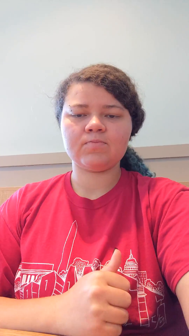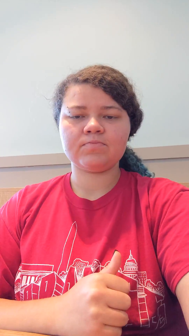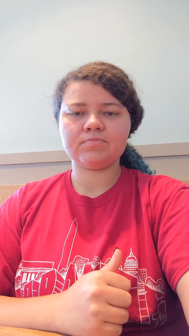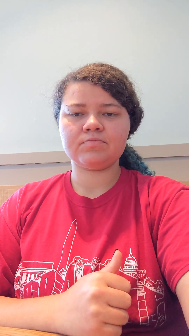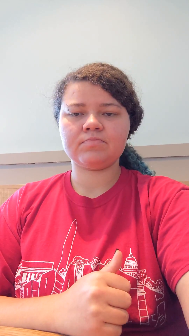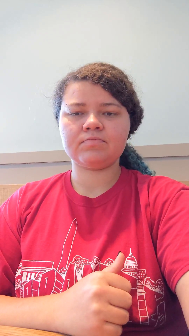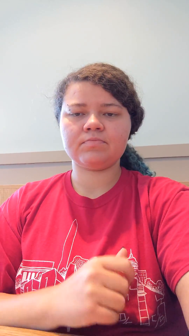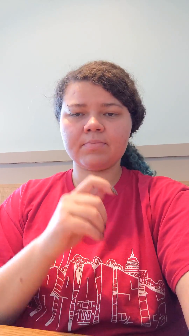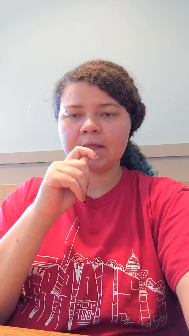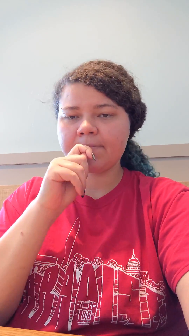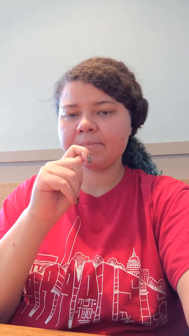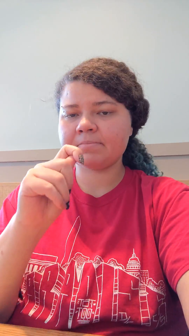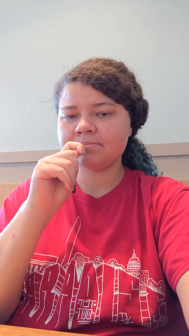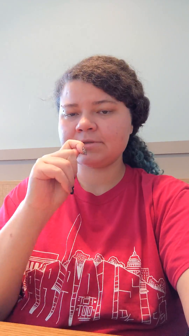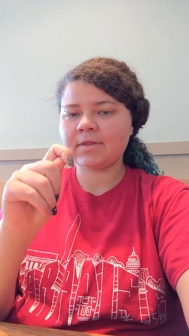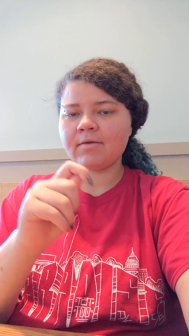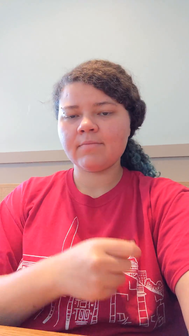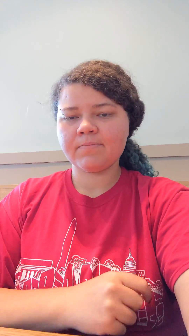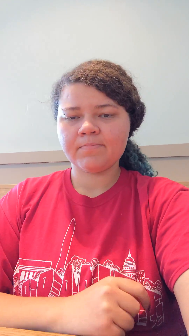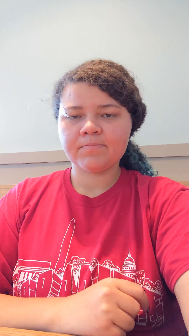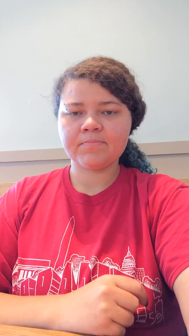popsicle